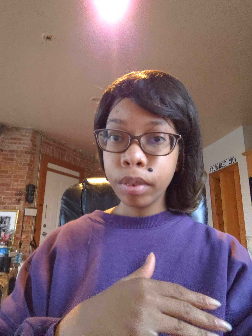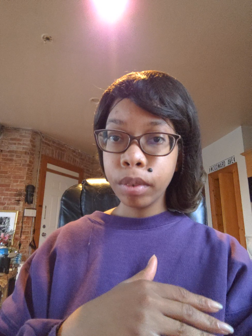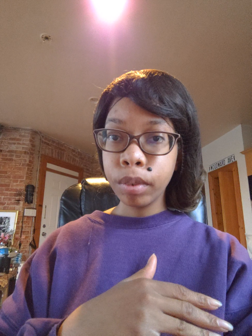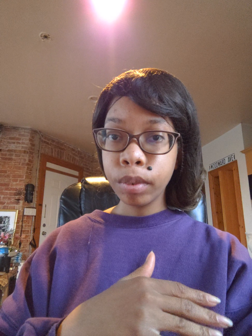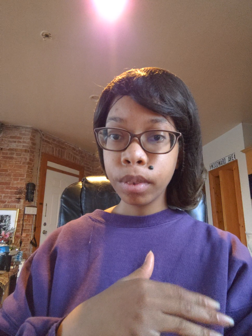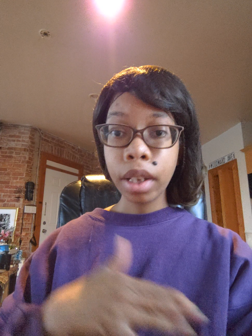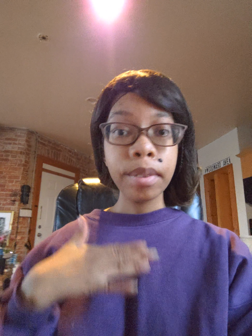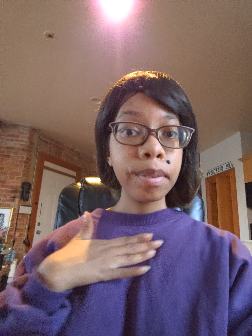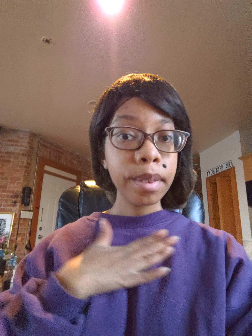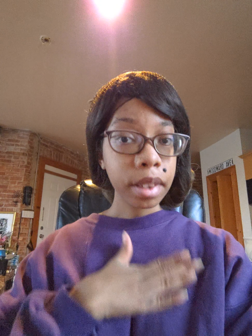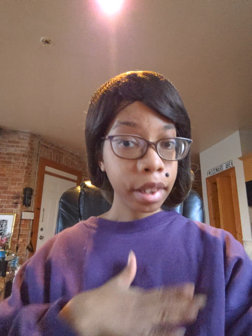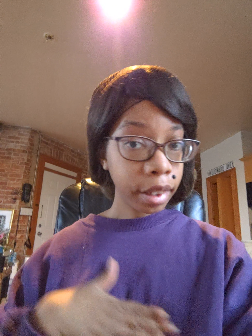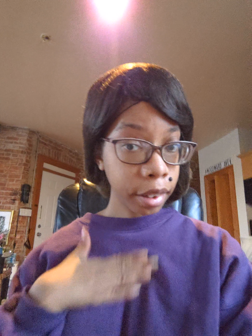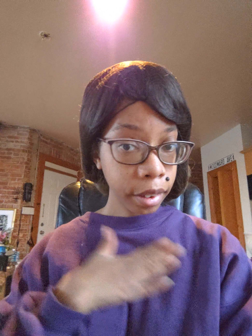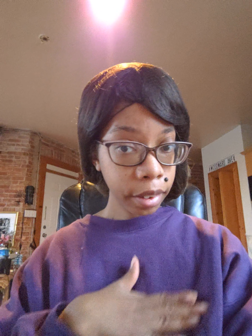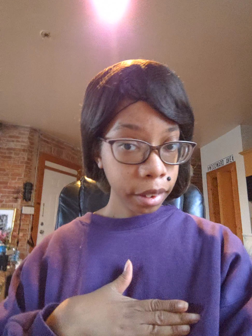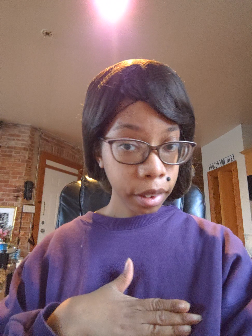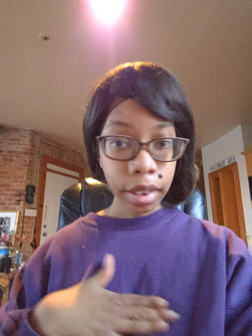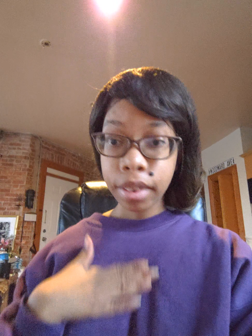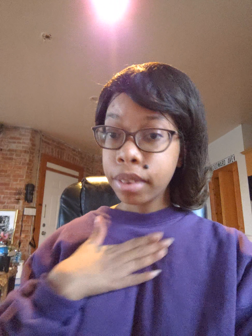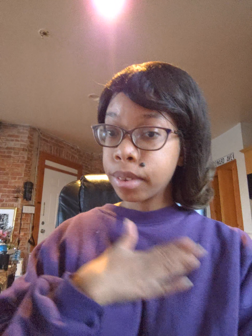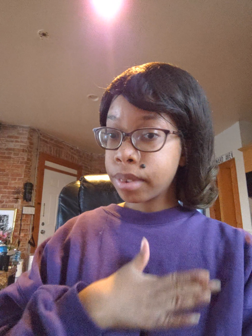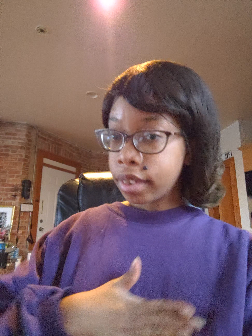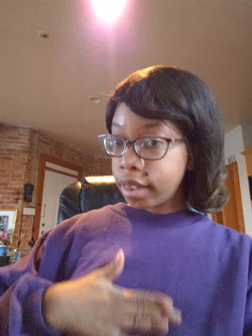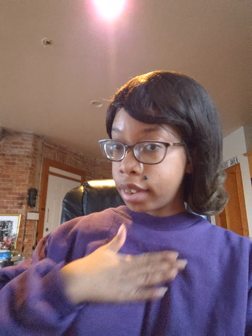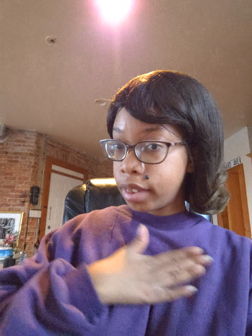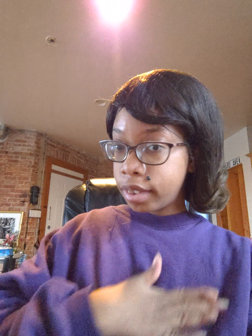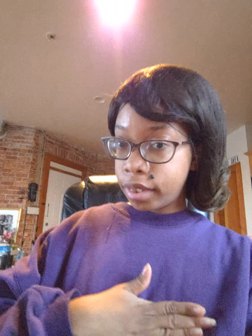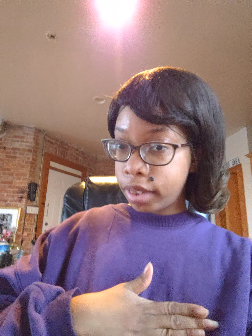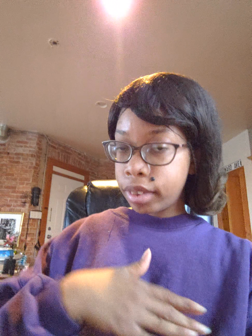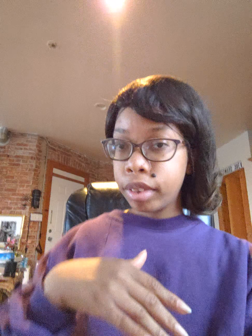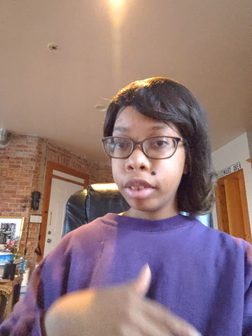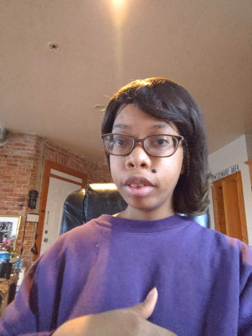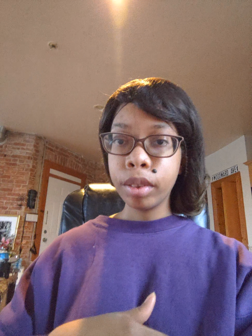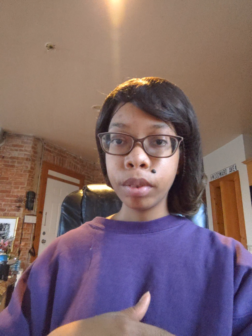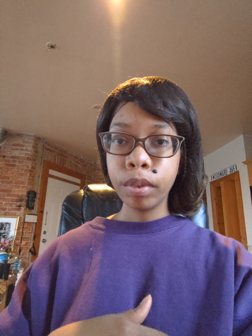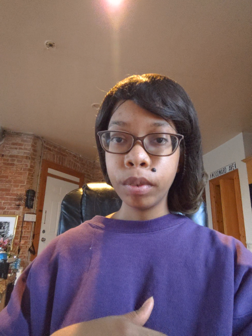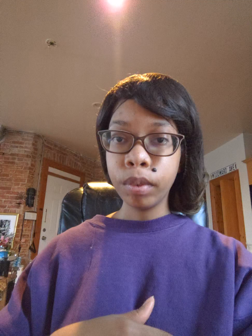please